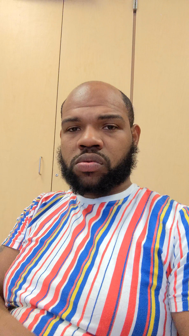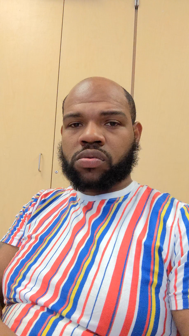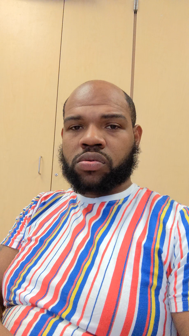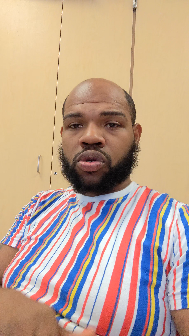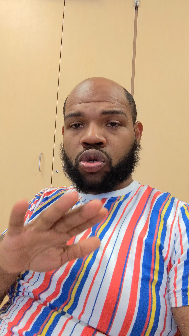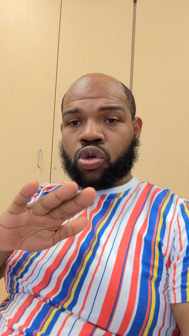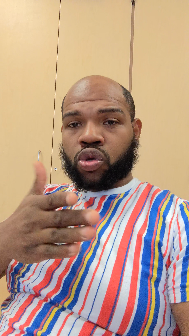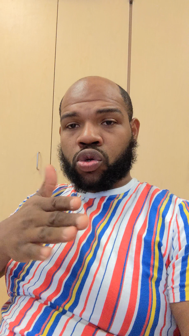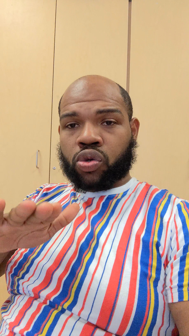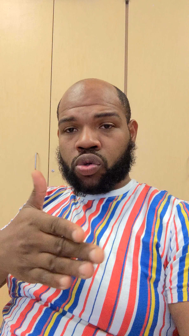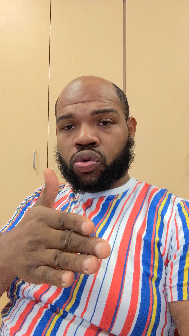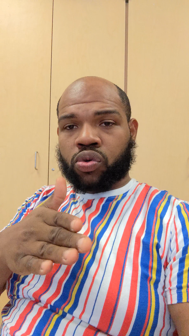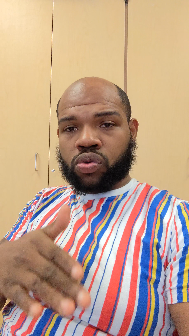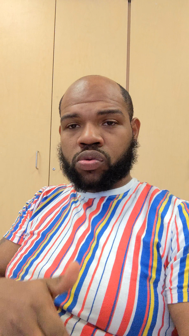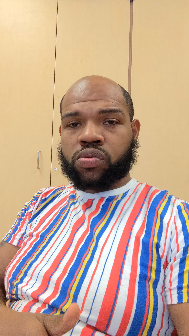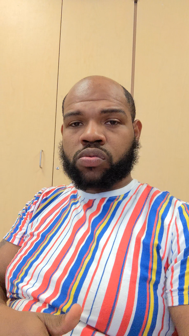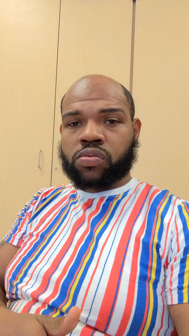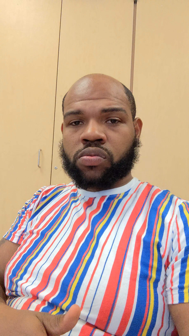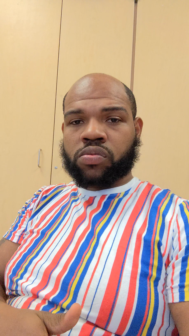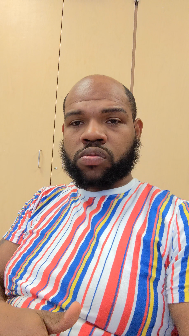cook